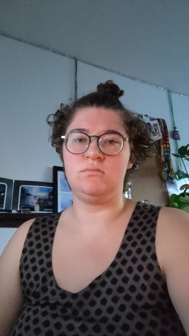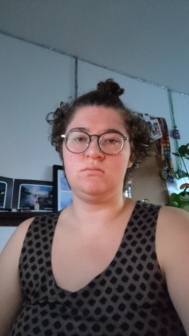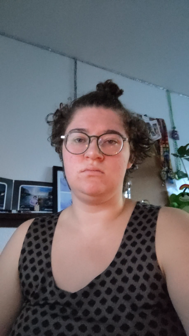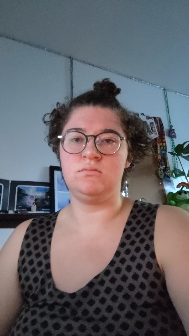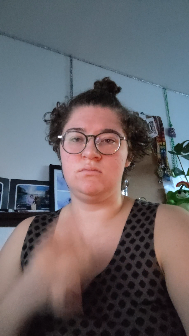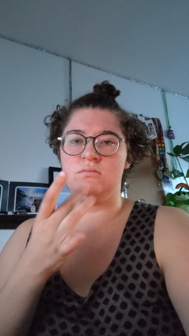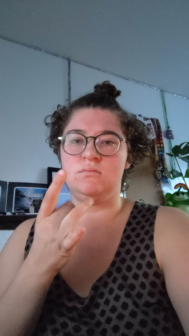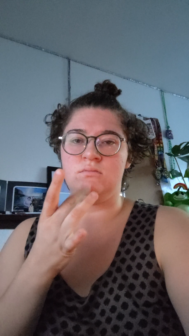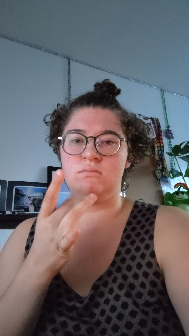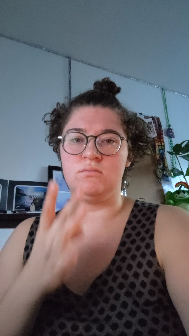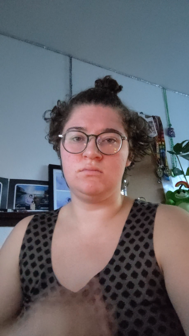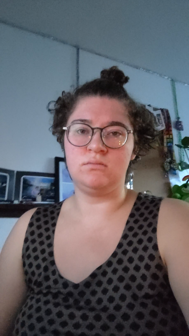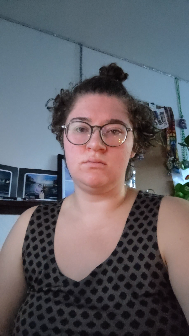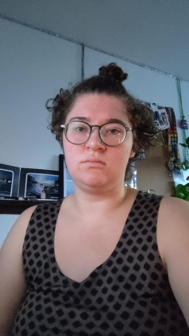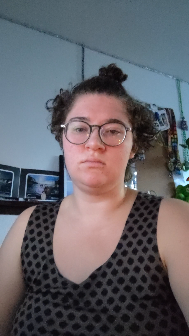light bulb